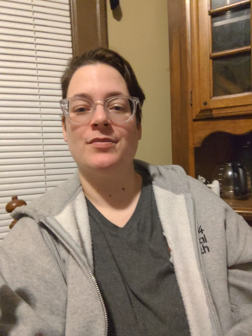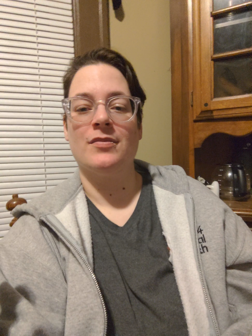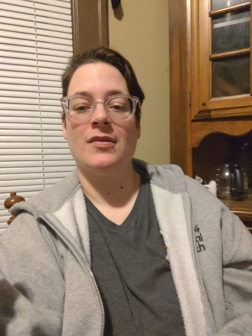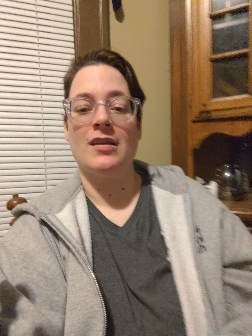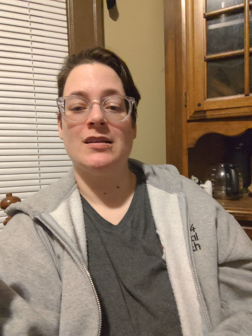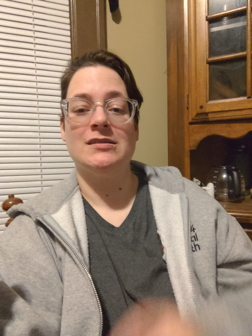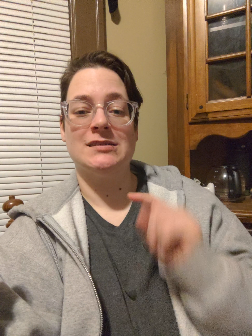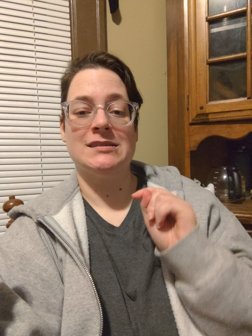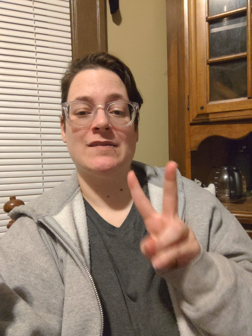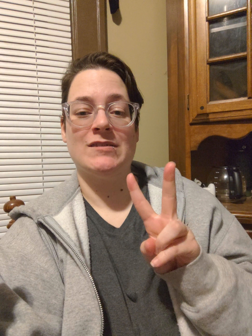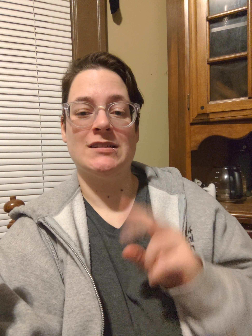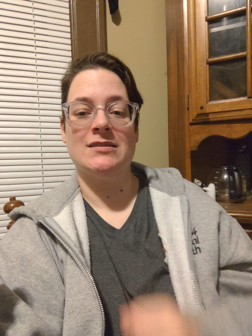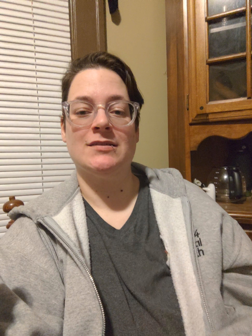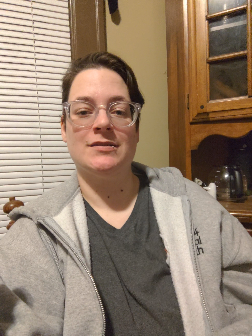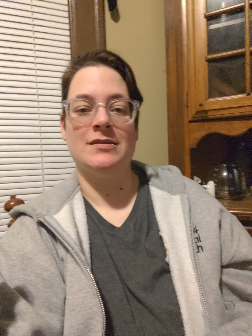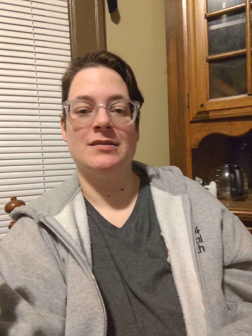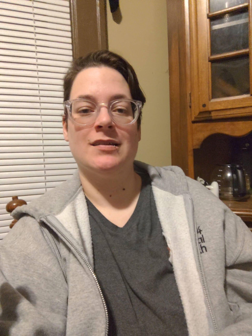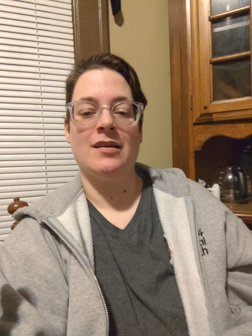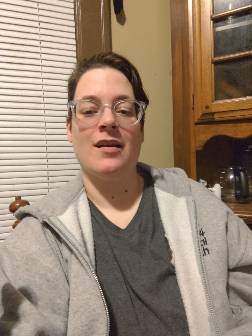TV